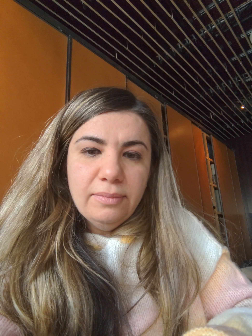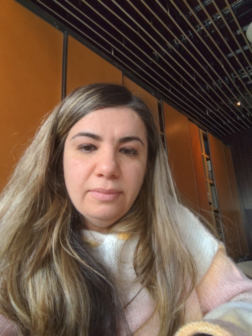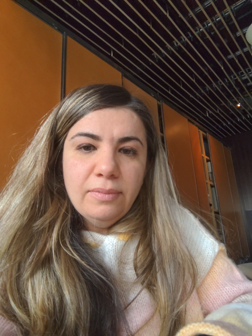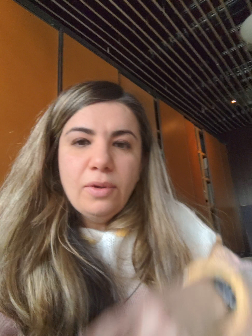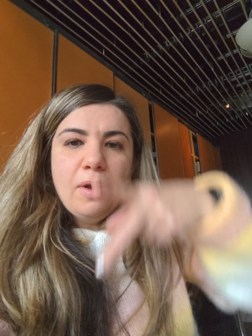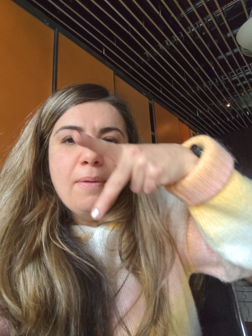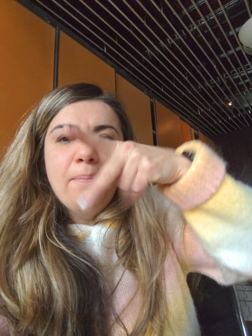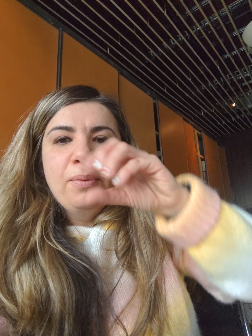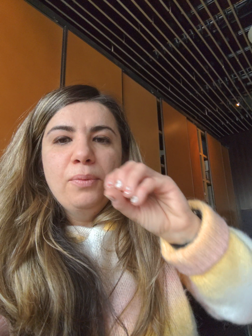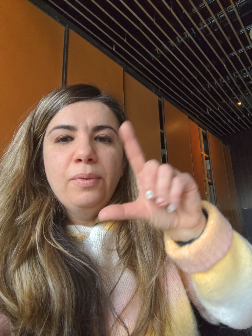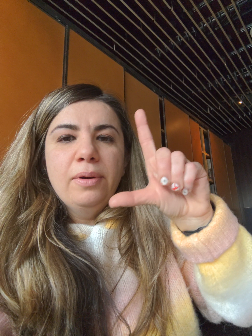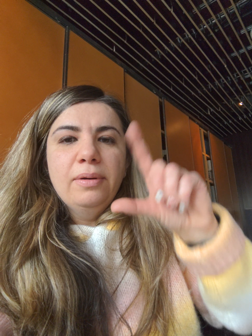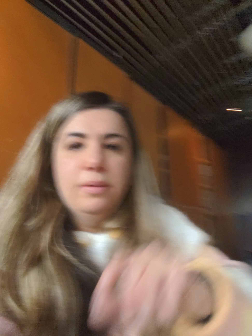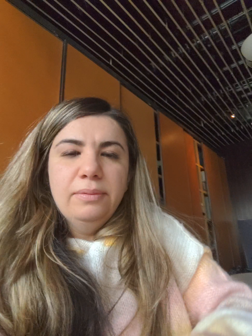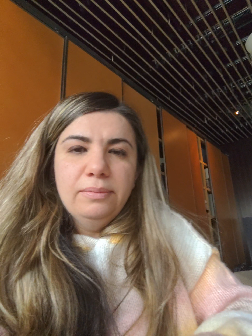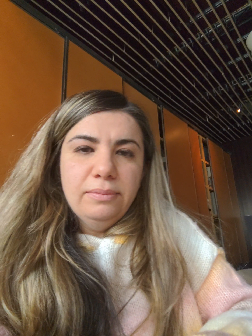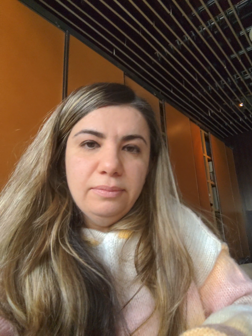pool